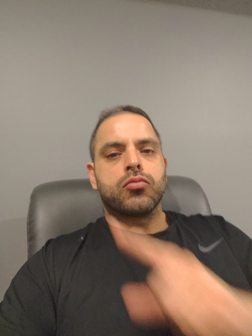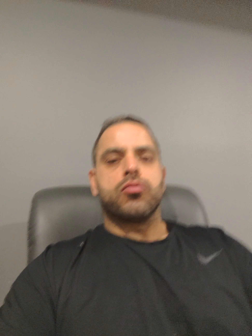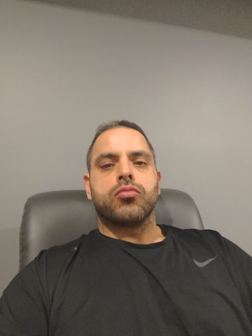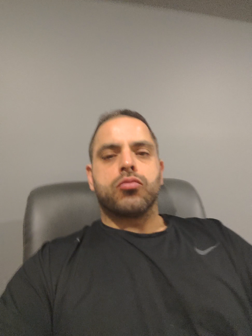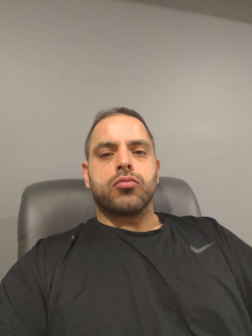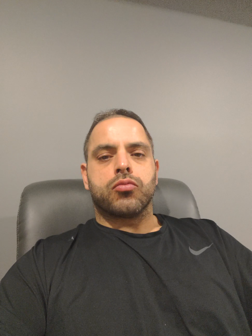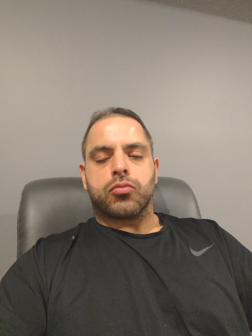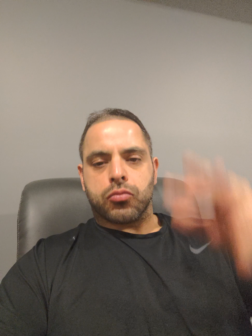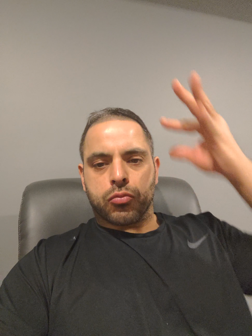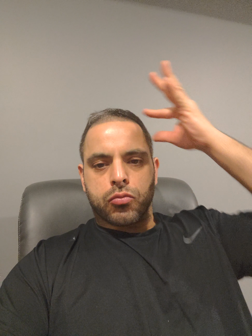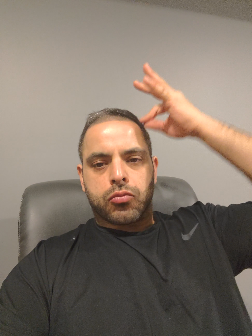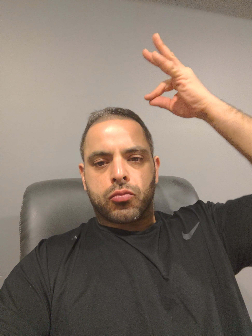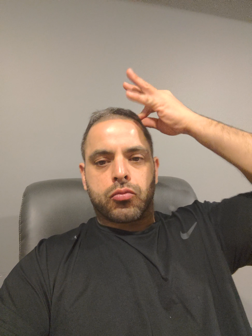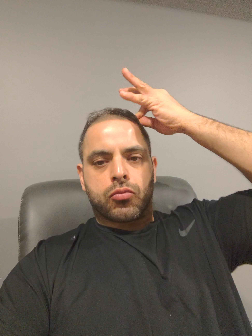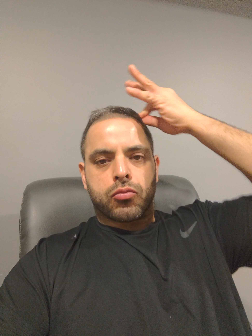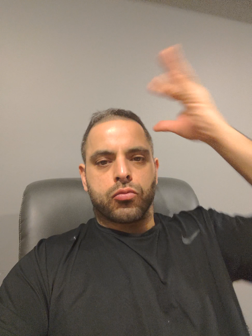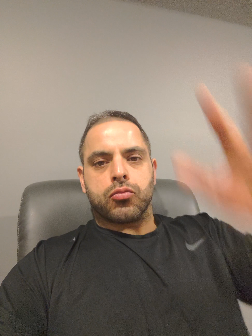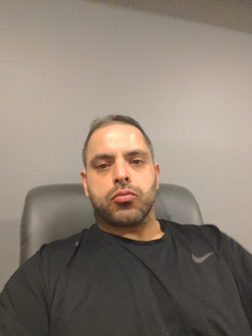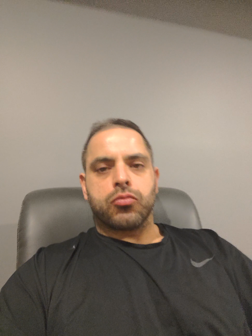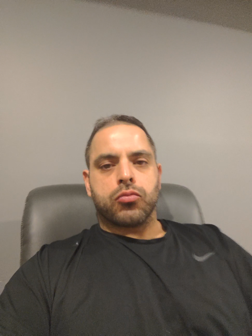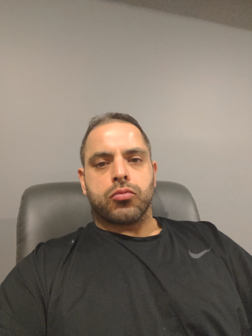hair